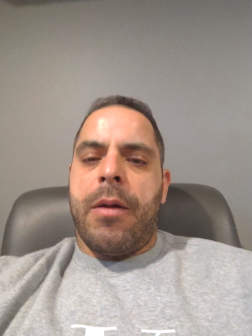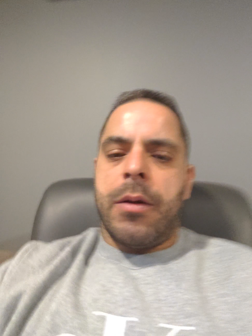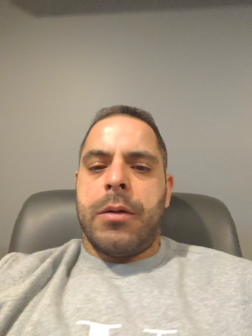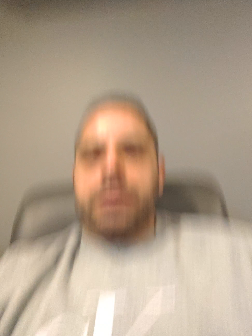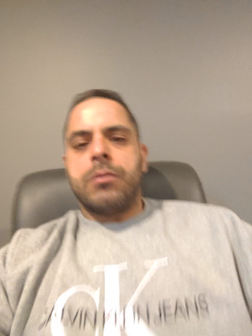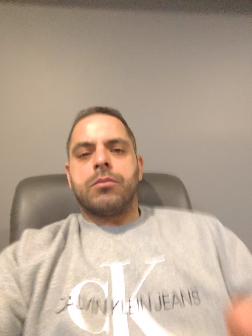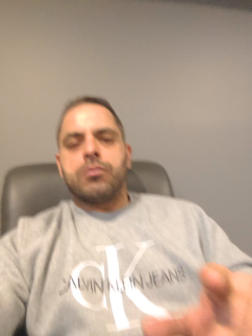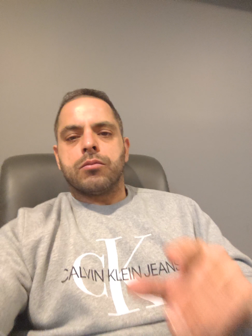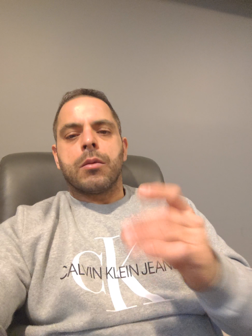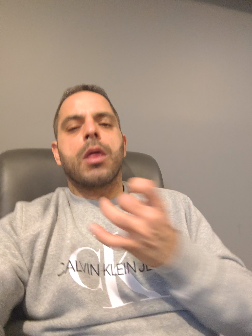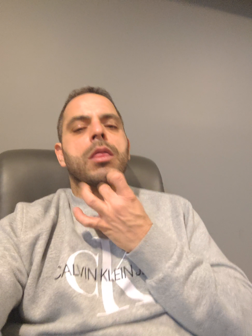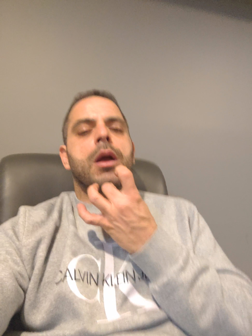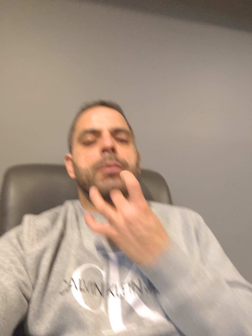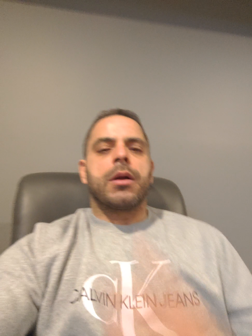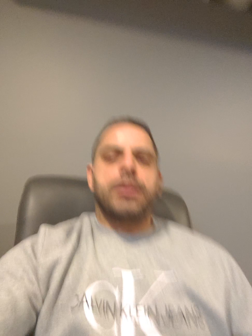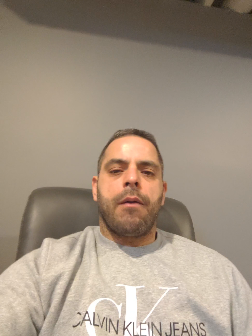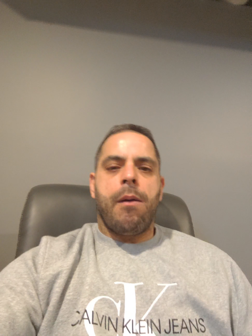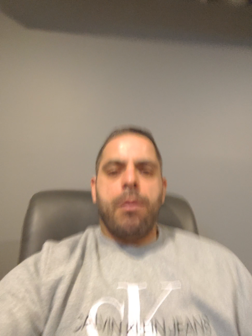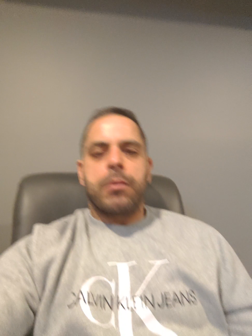lamp